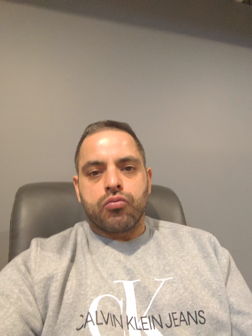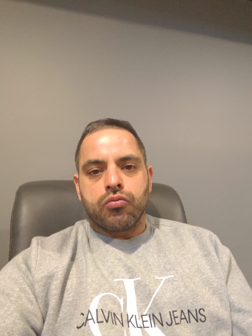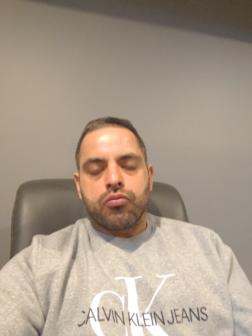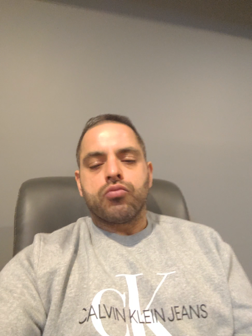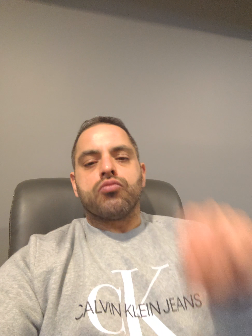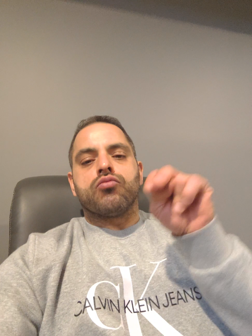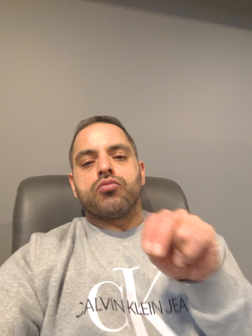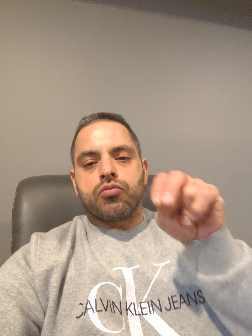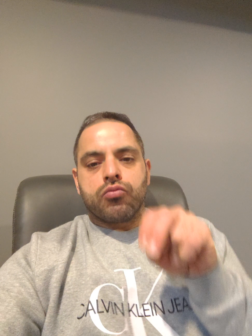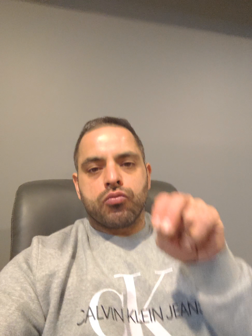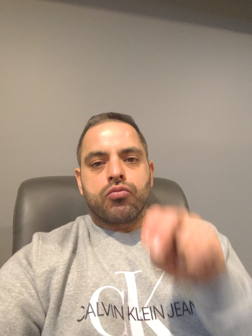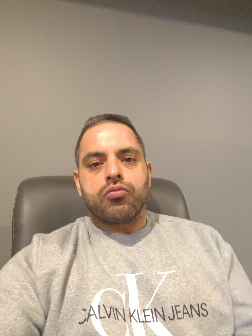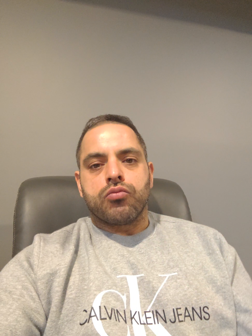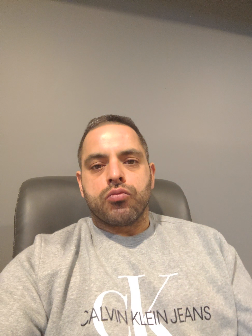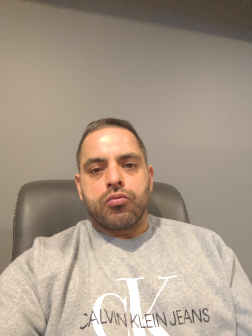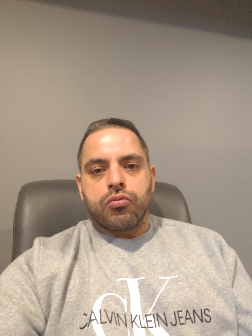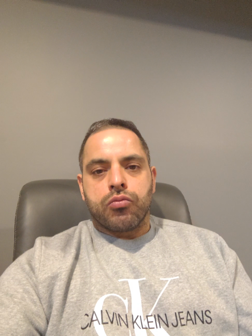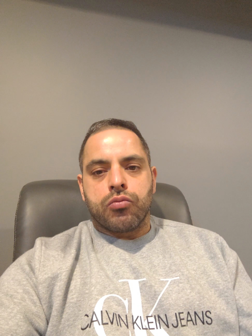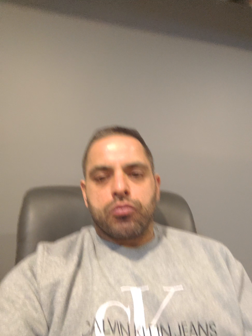chair